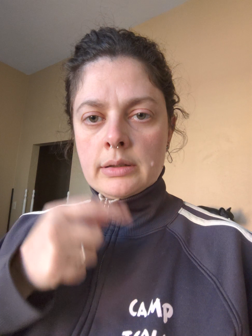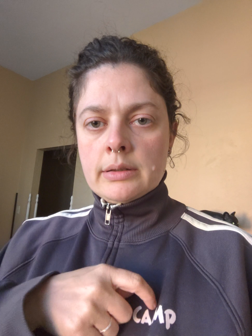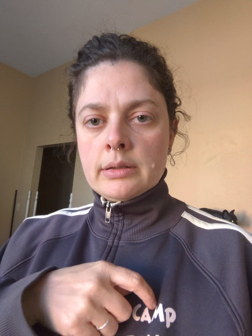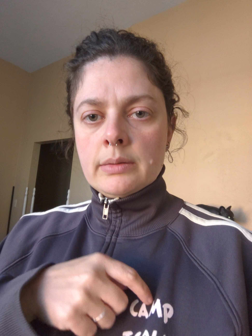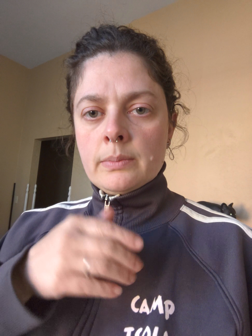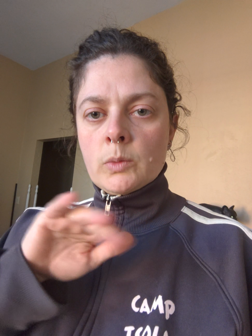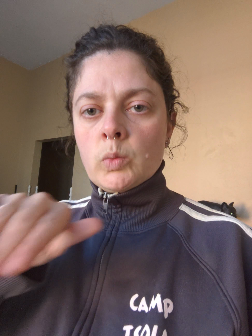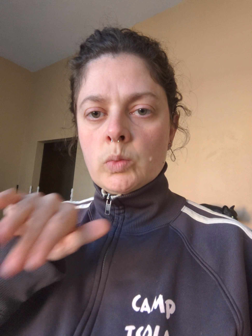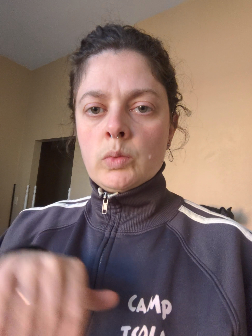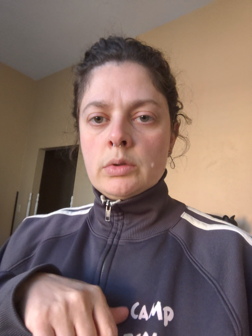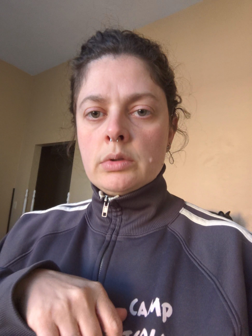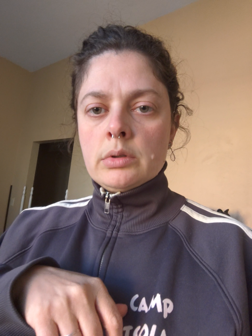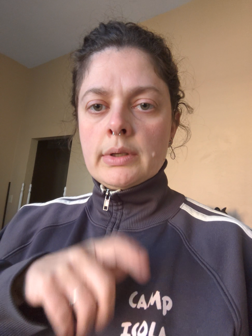pool